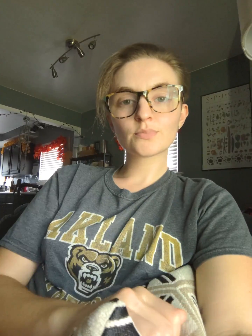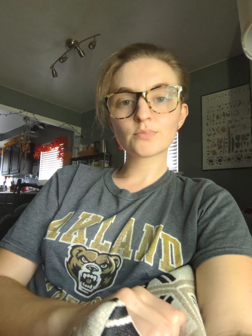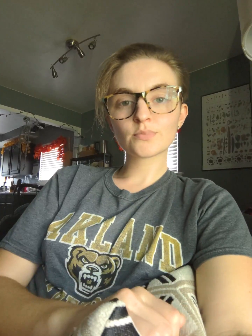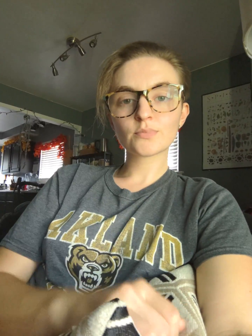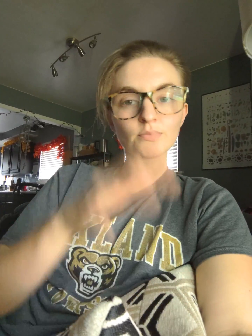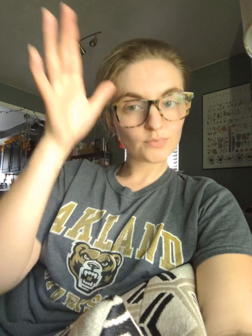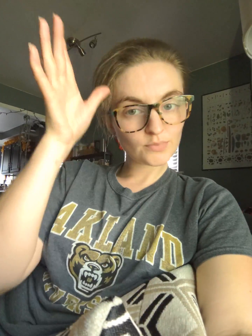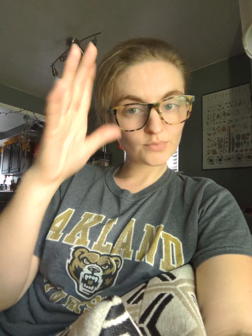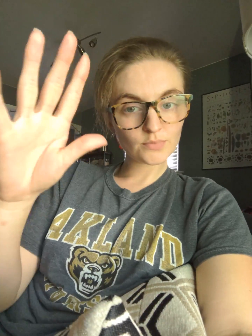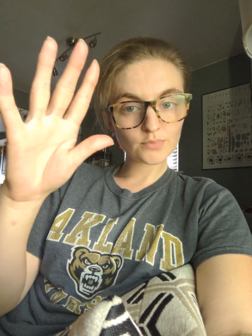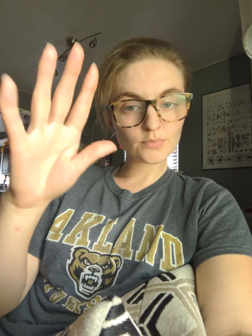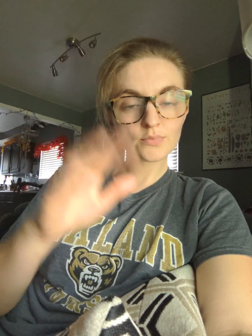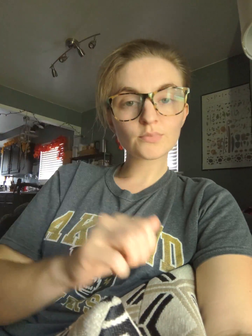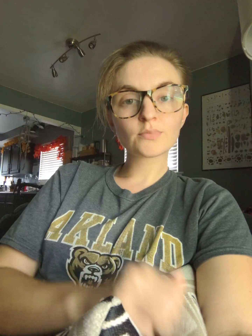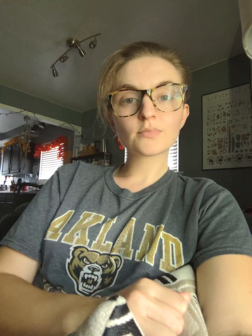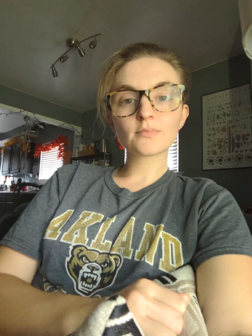deer